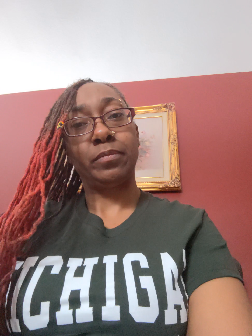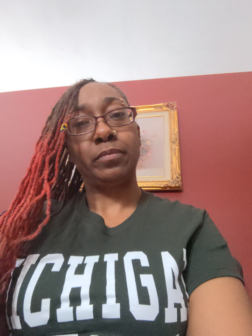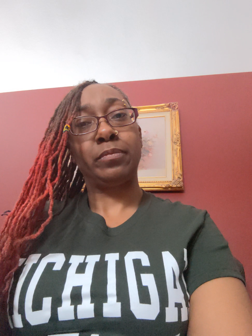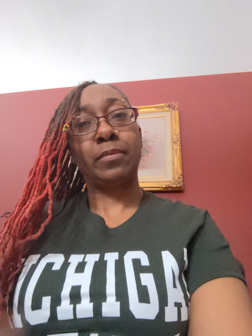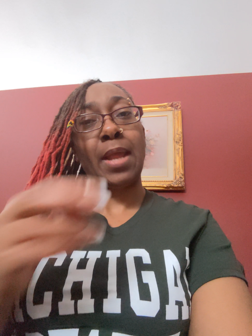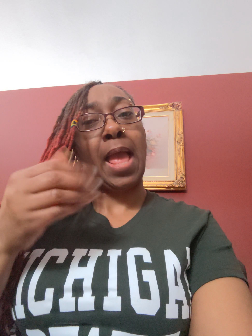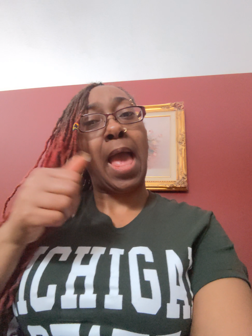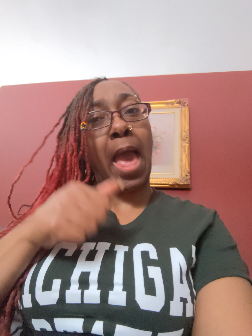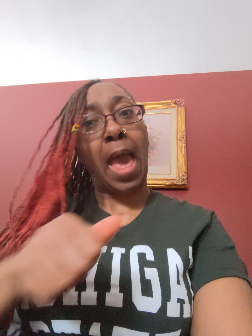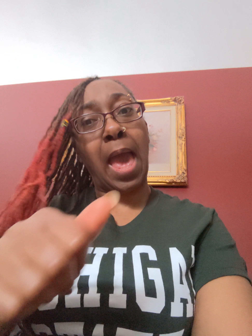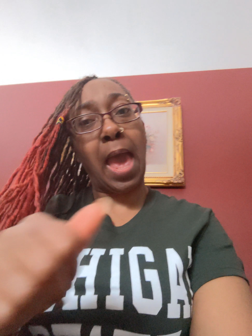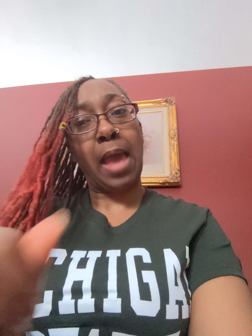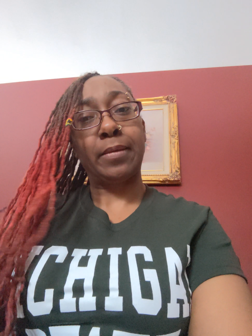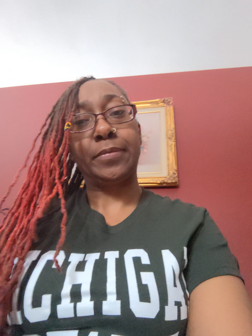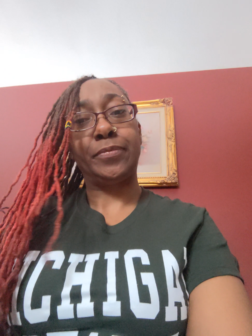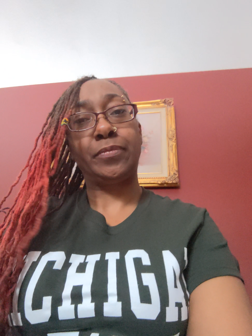hide